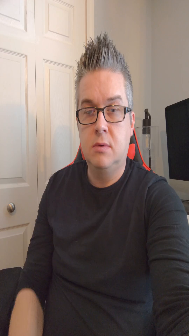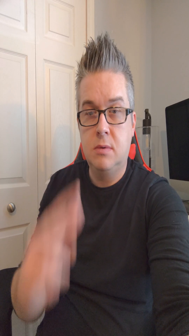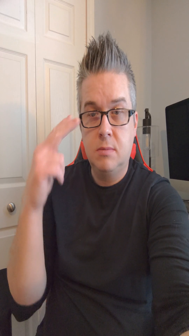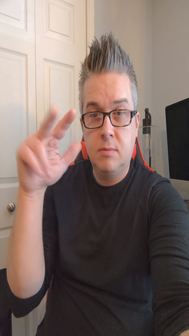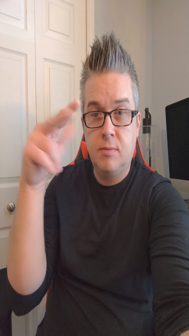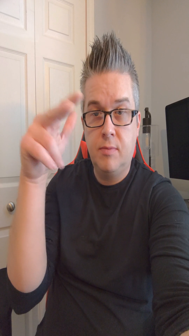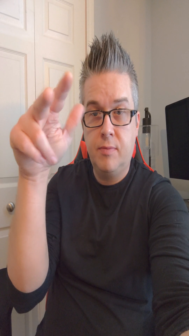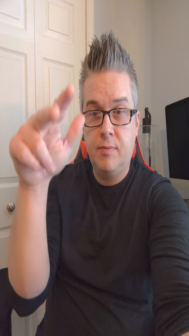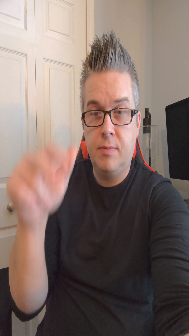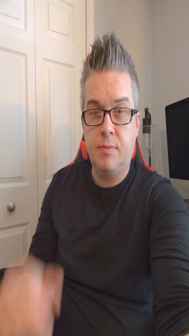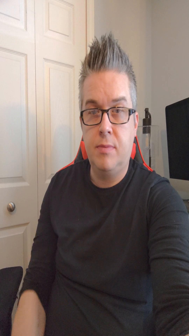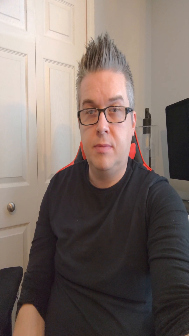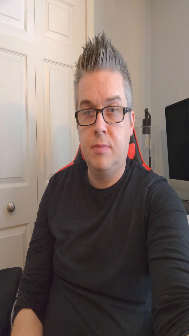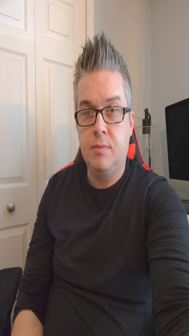helicopter